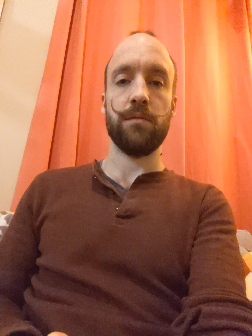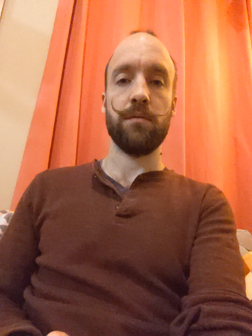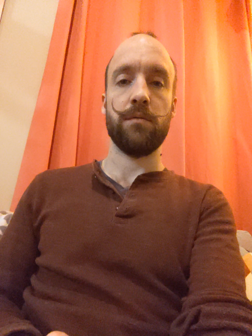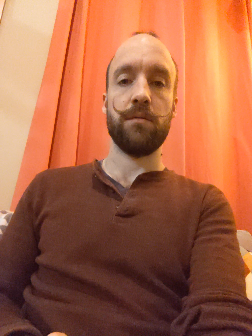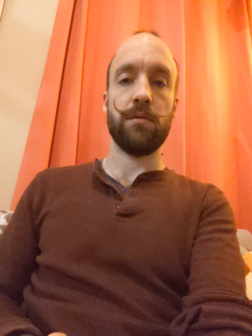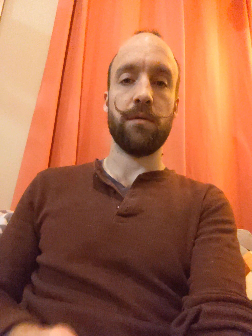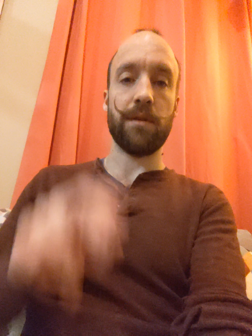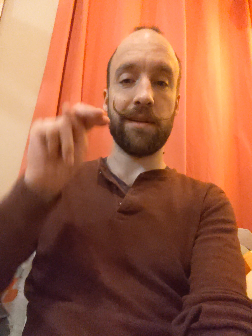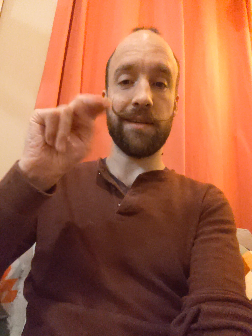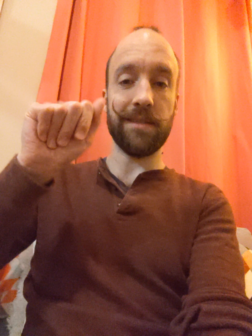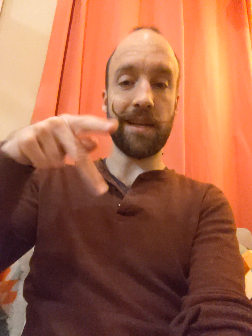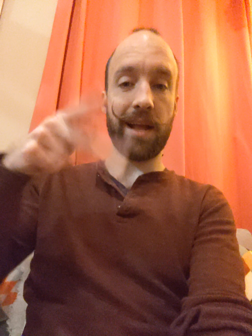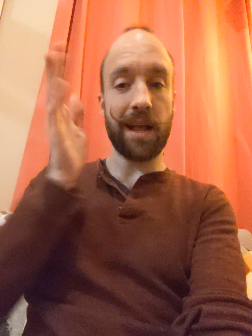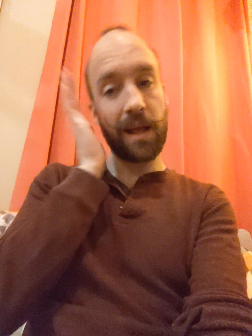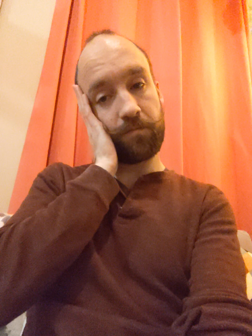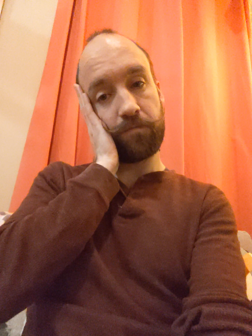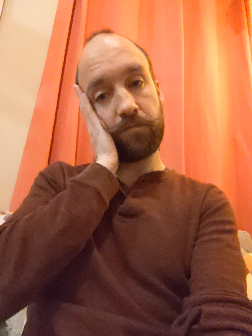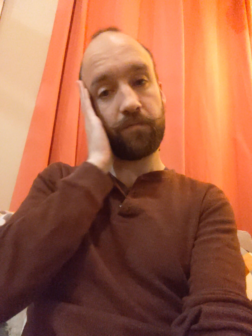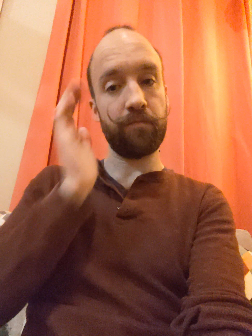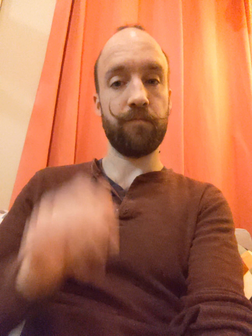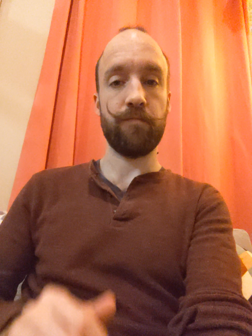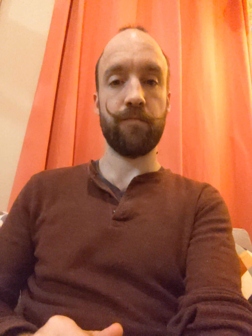nap